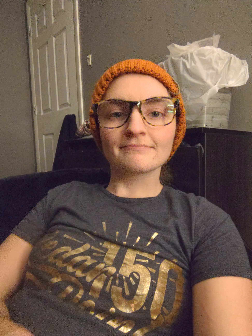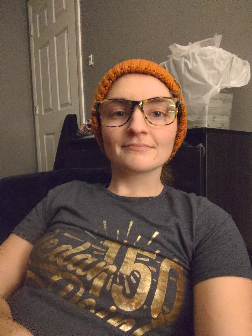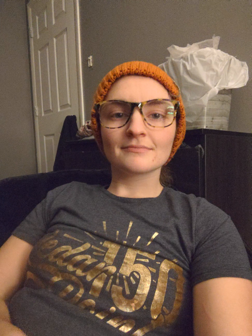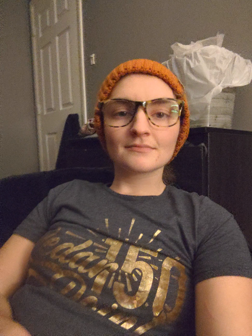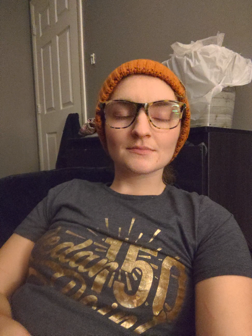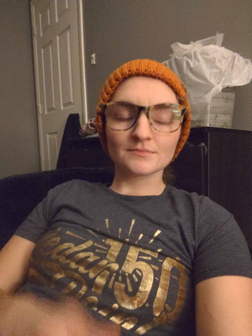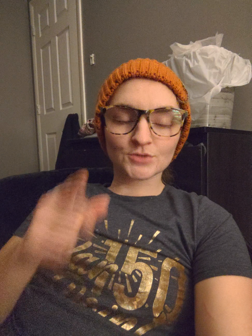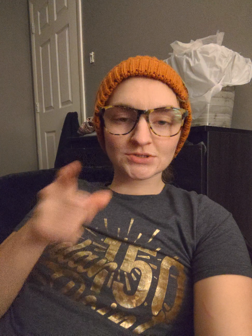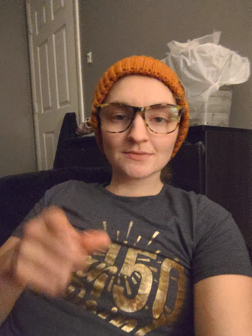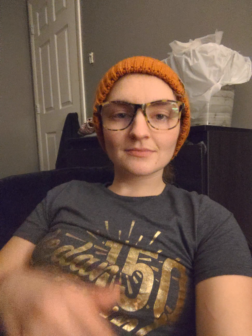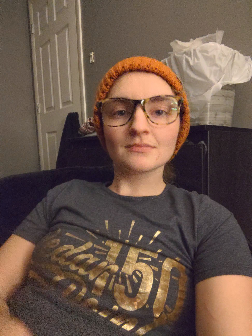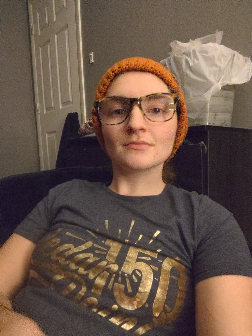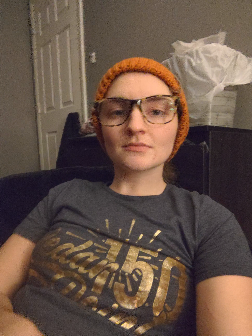he/she/it